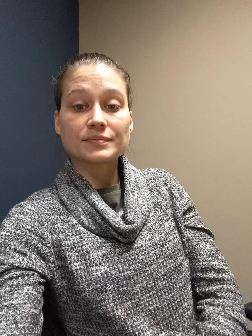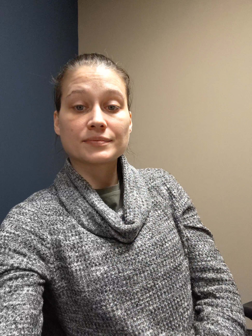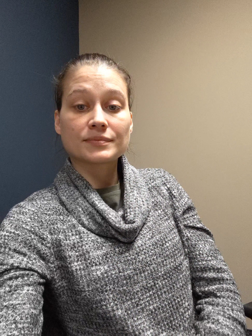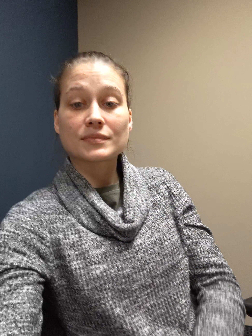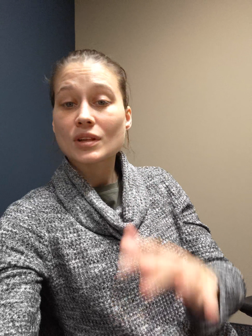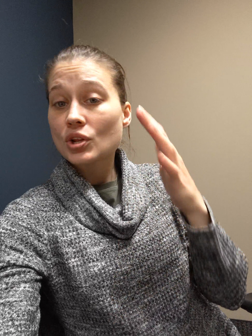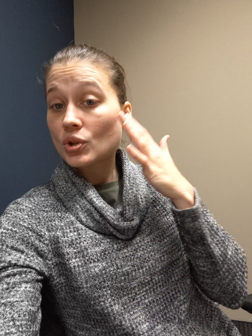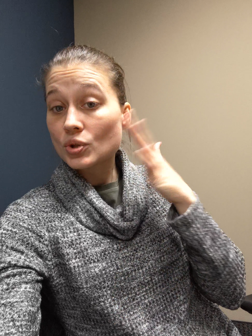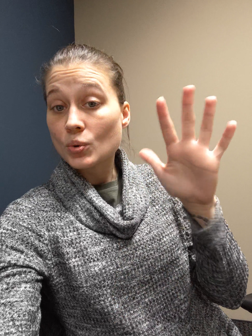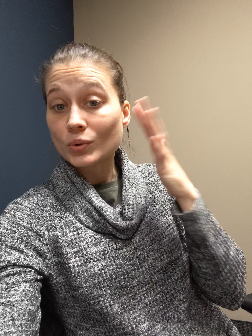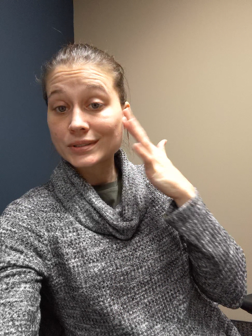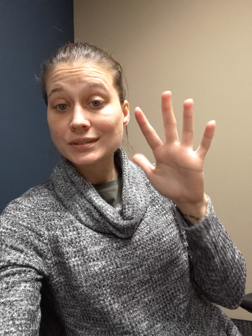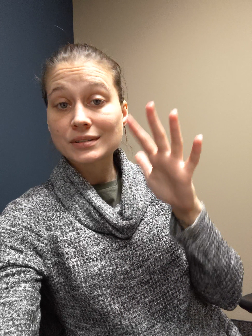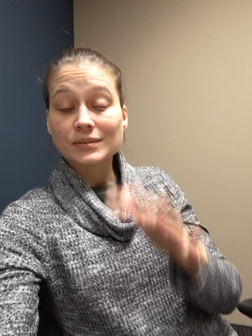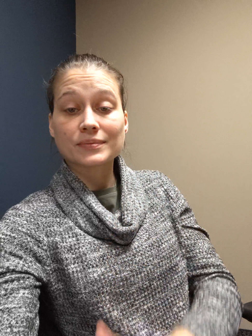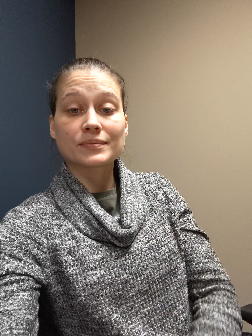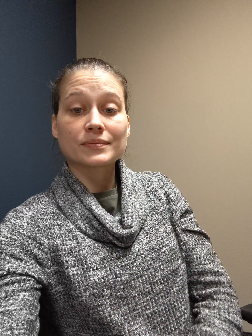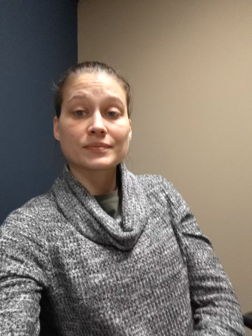noisy